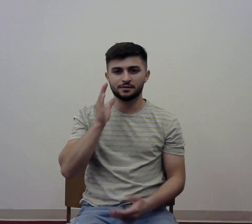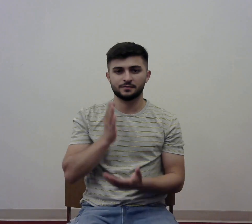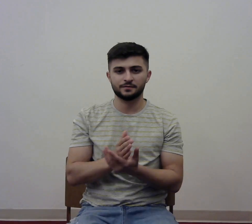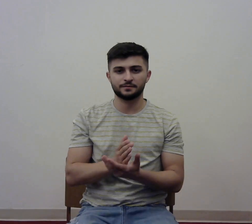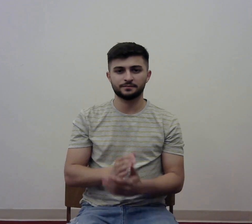var